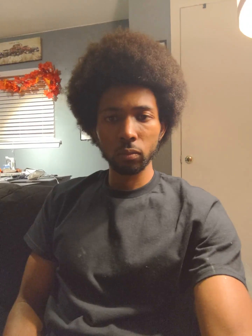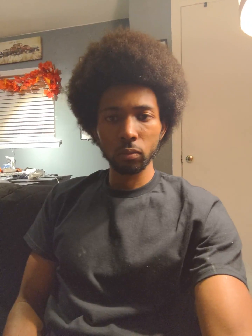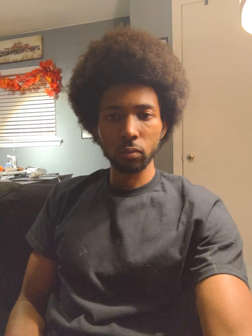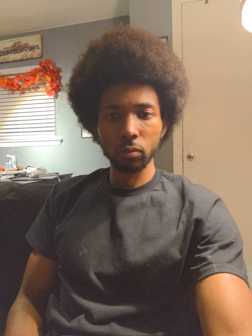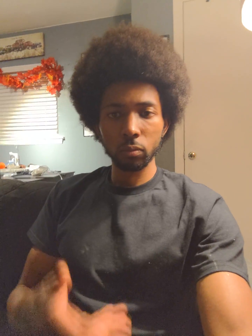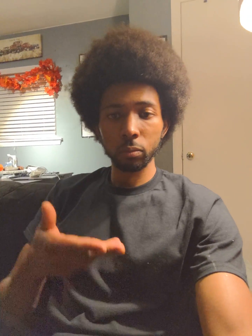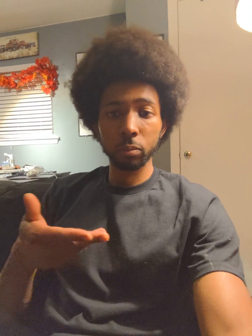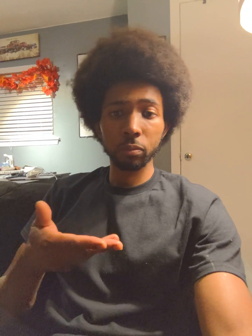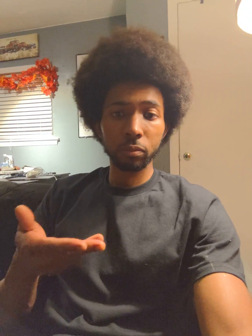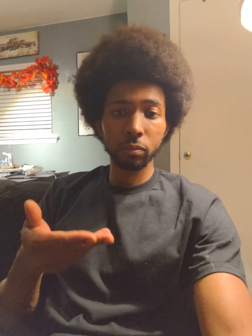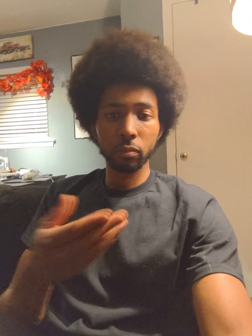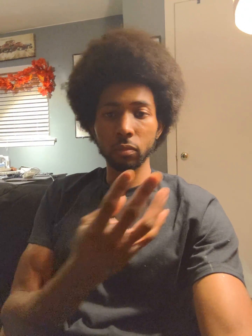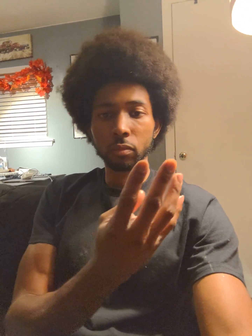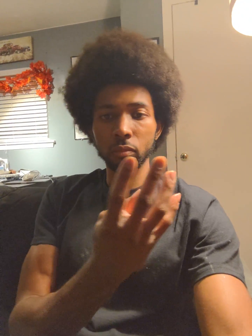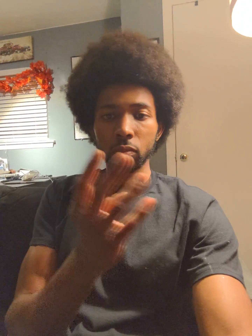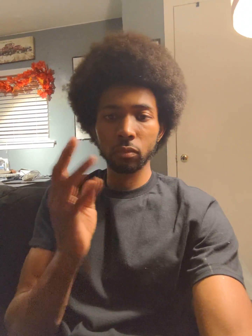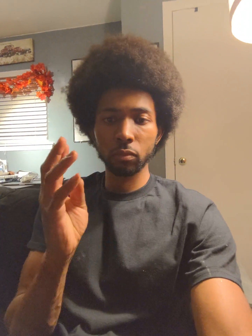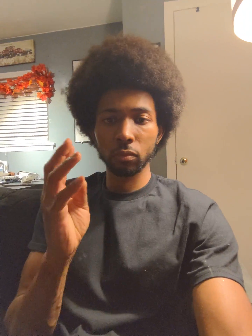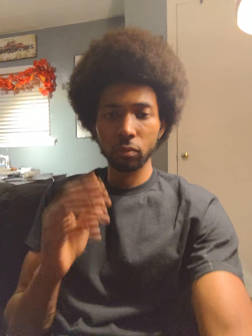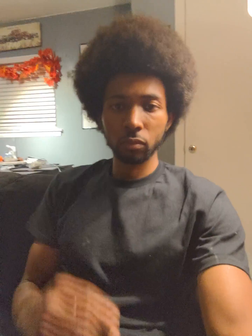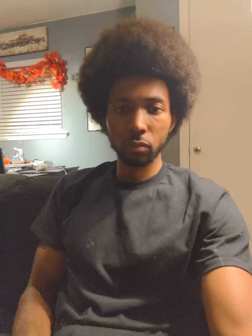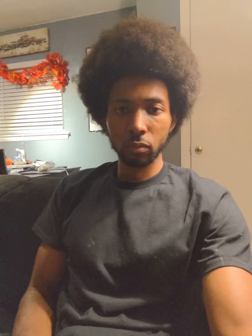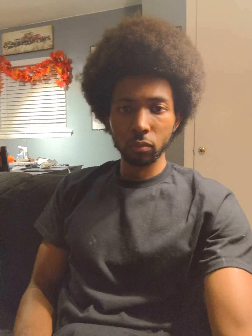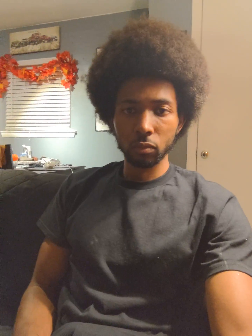crib